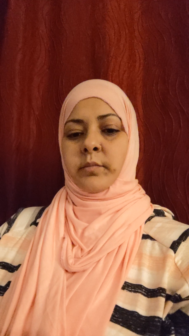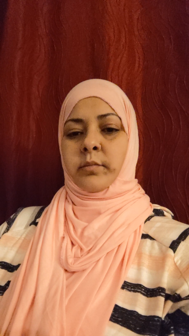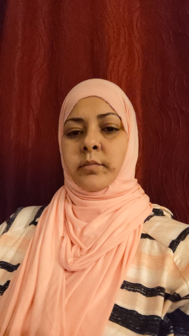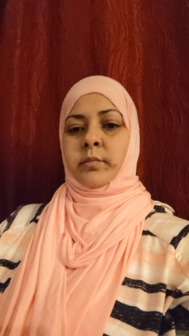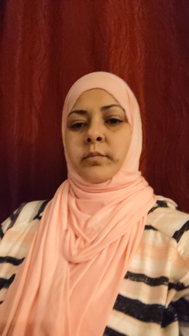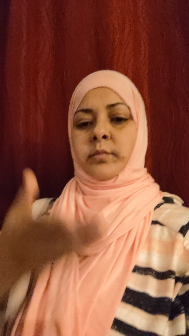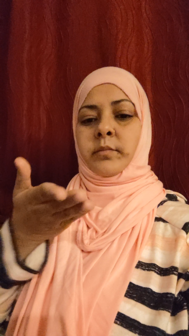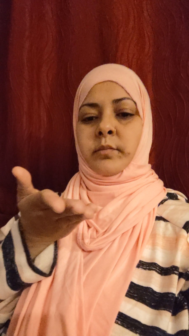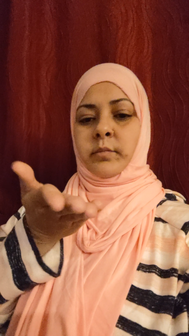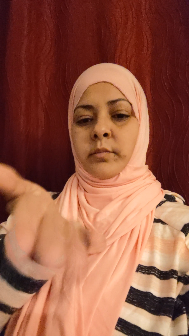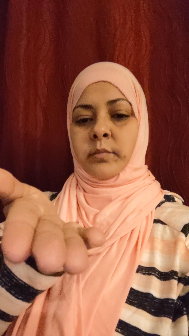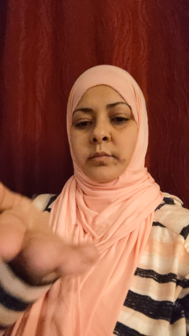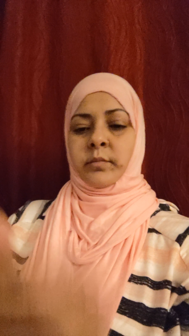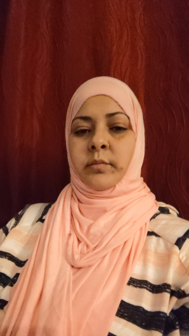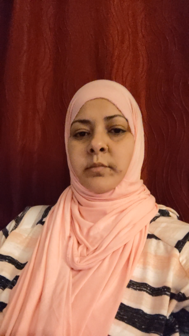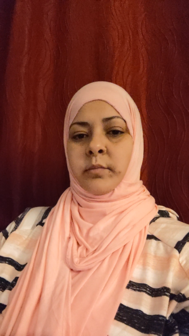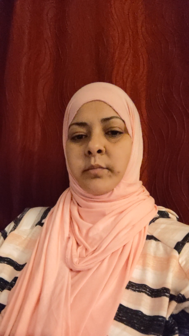oven